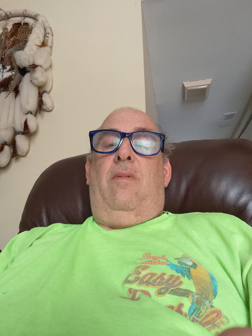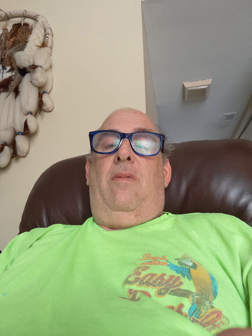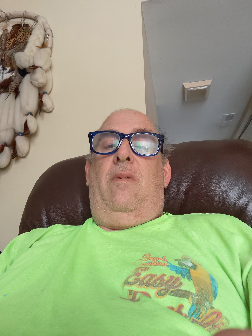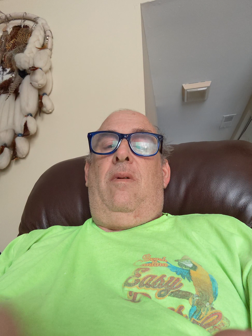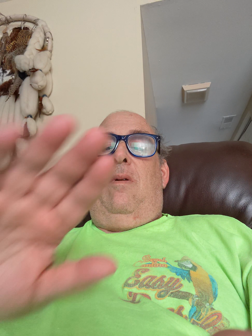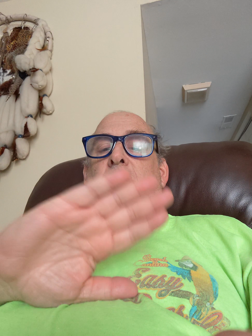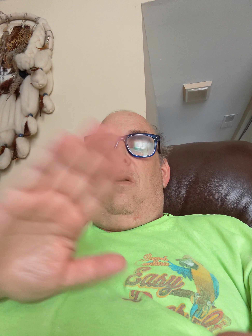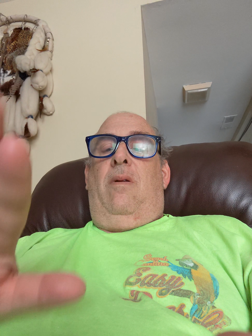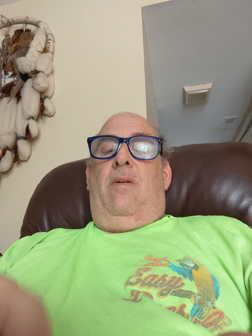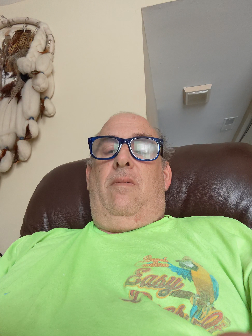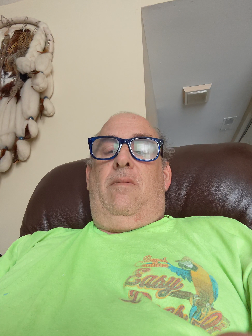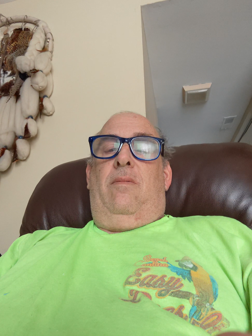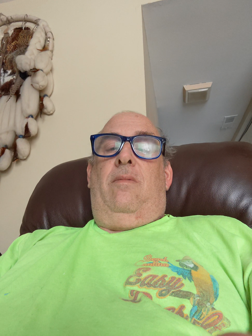clean